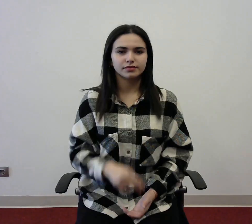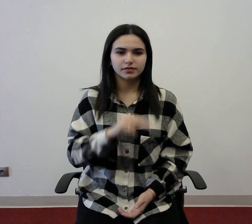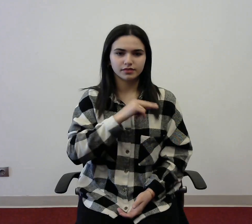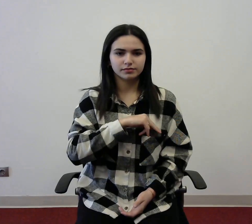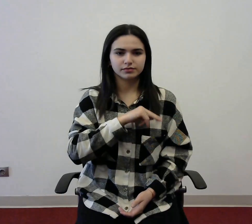işləmək